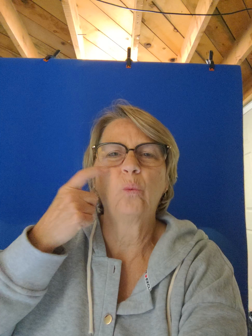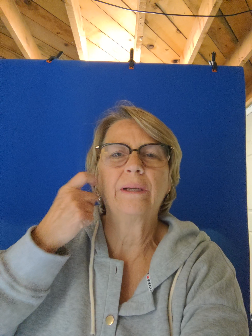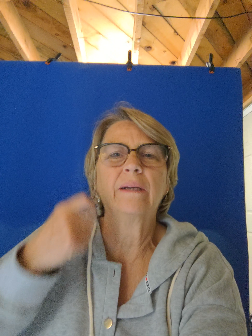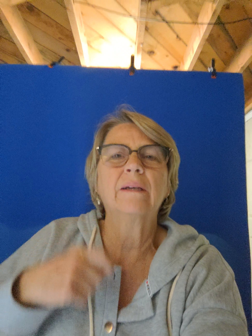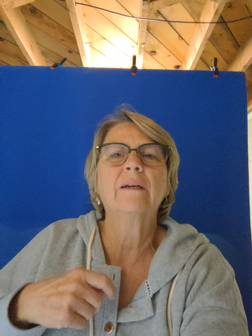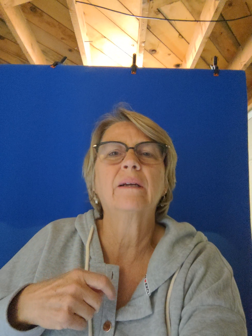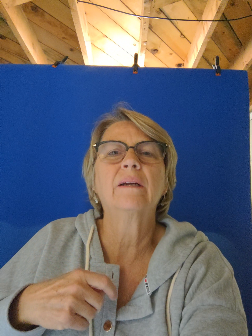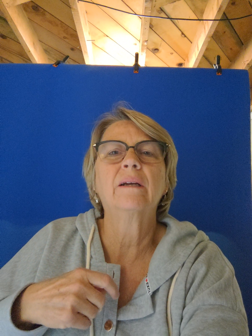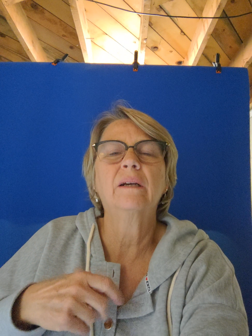owie